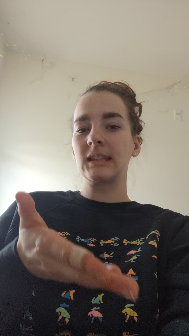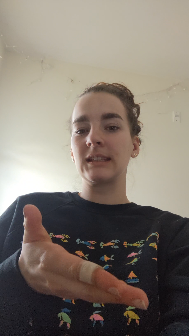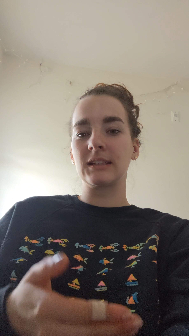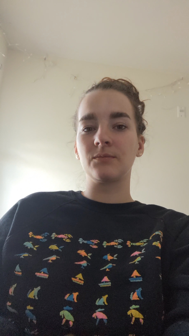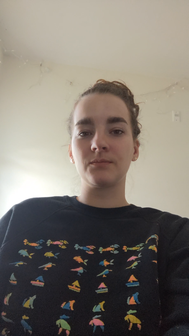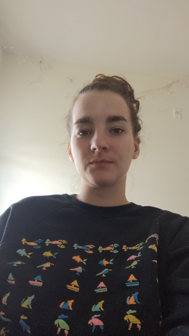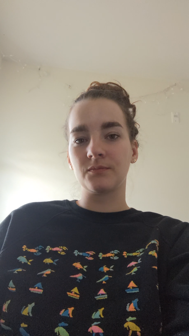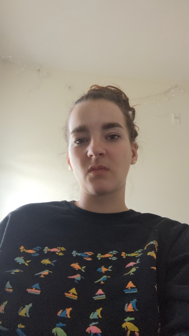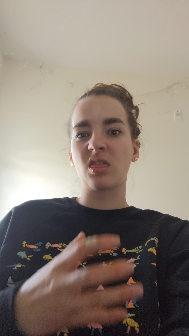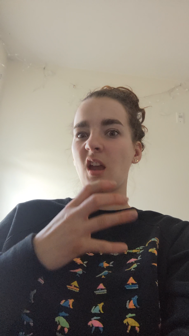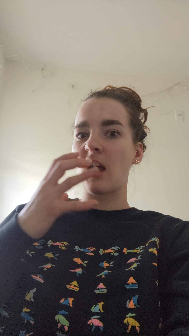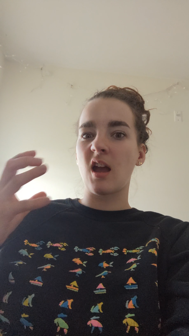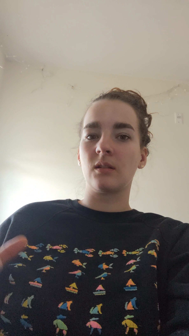a lot